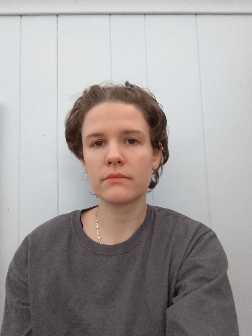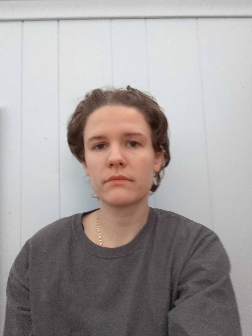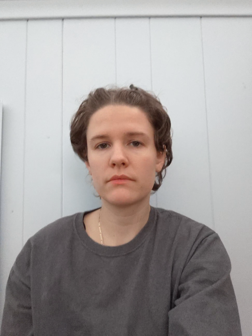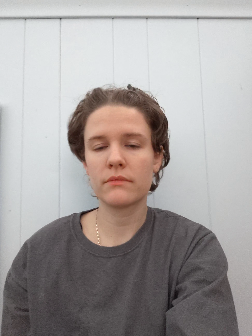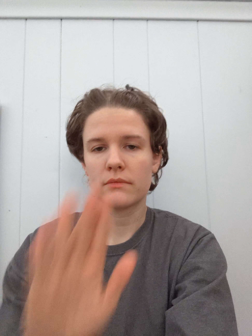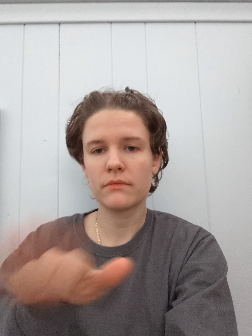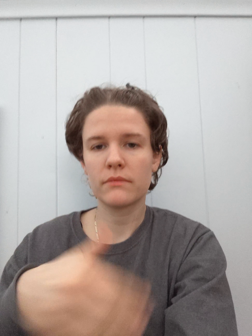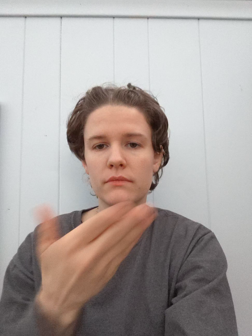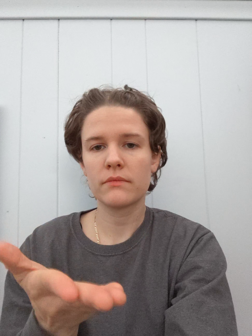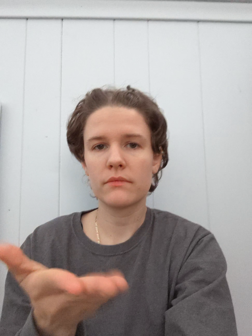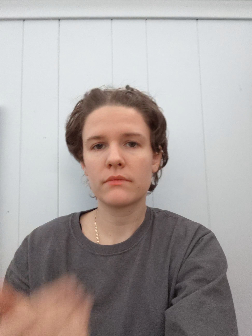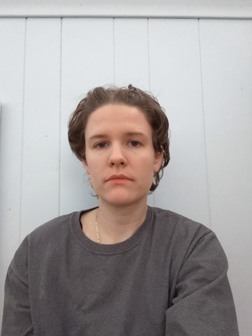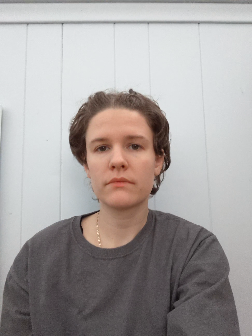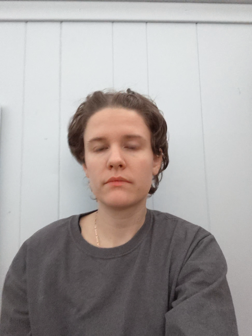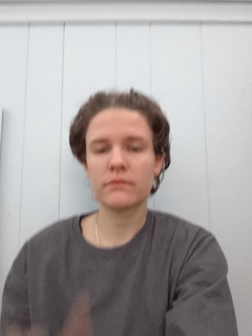all